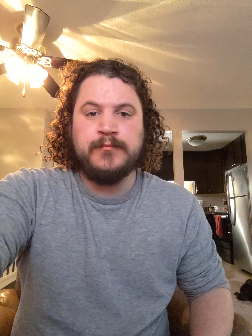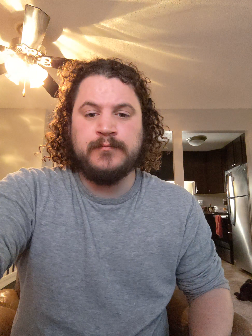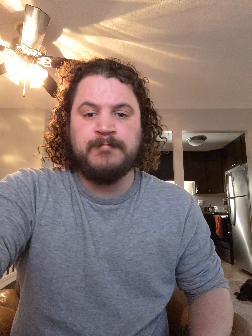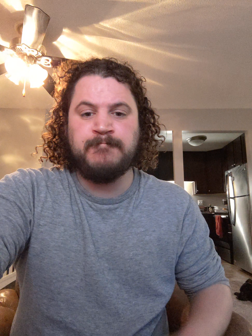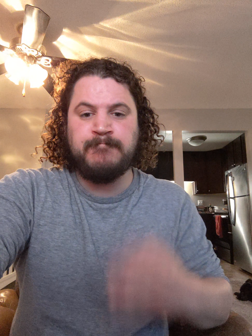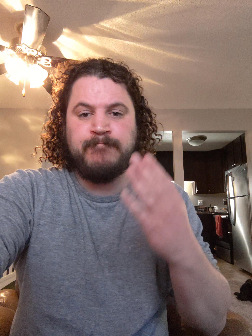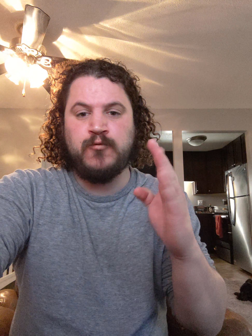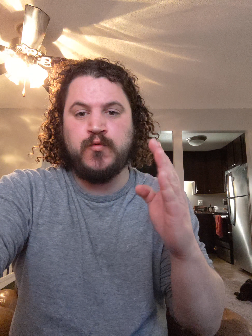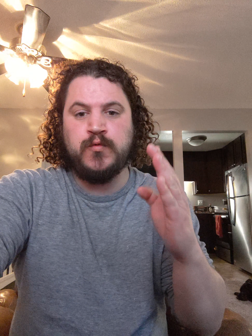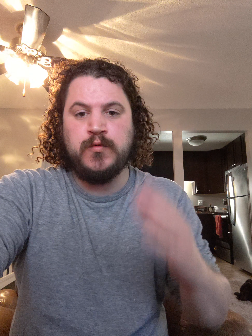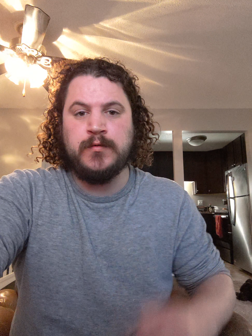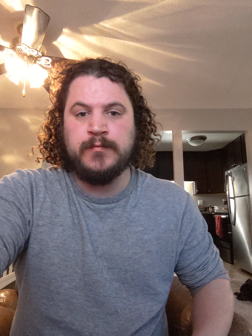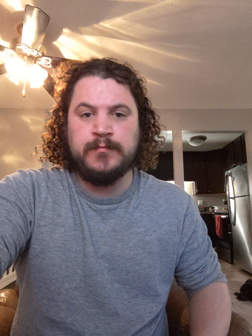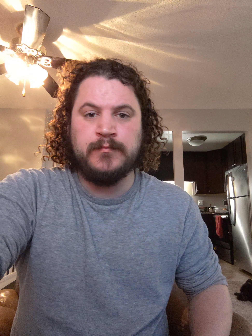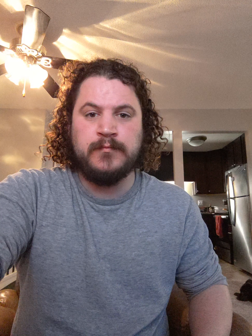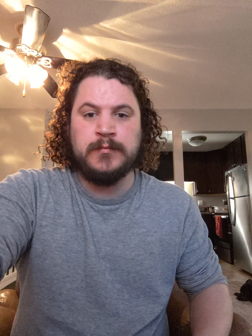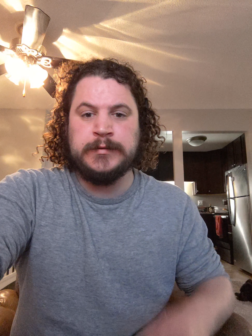blue